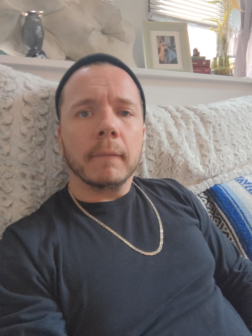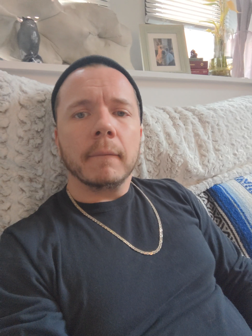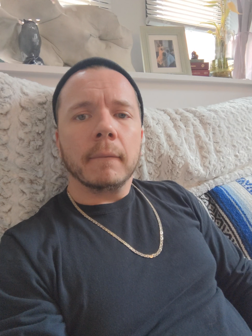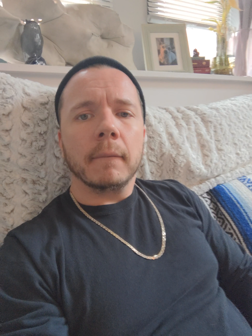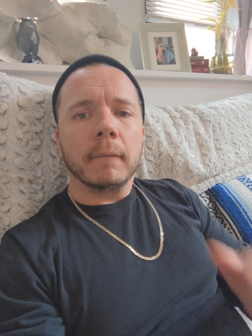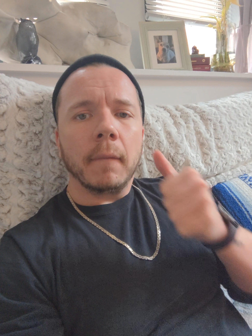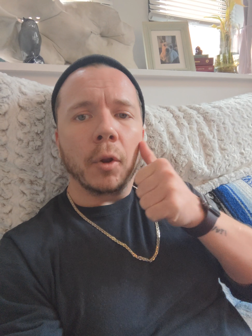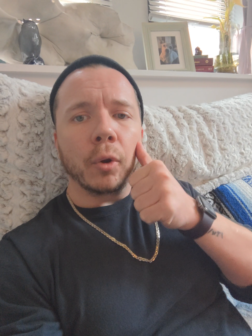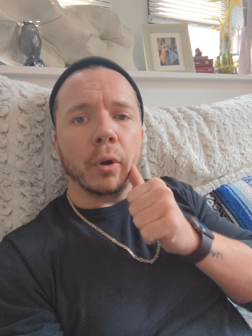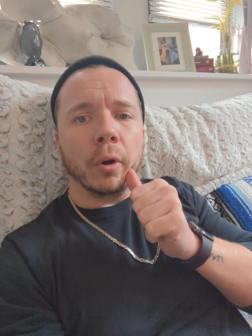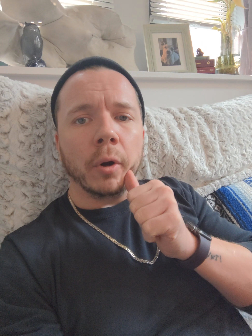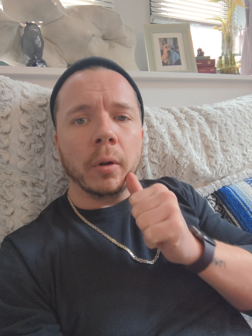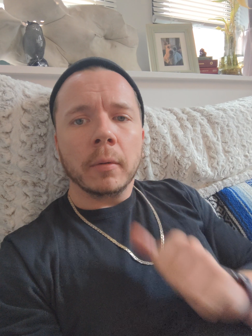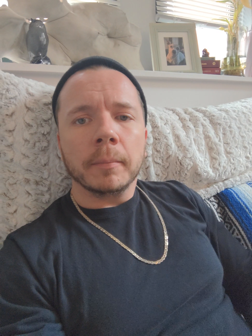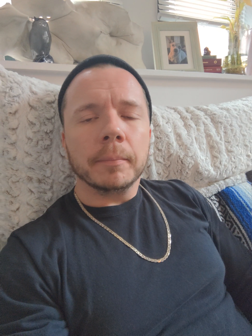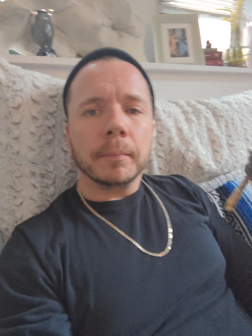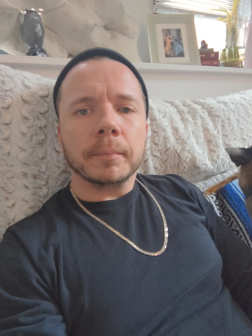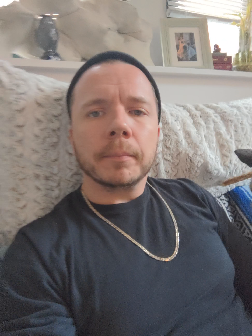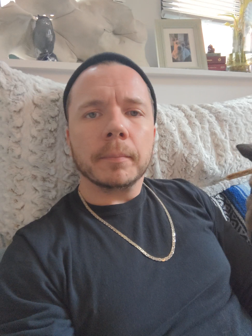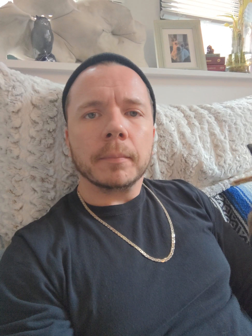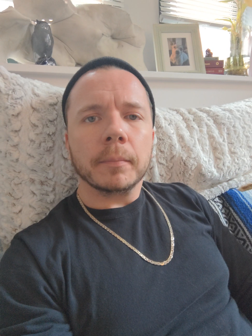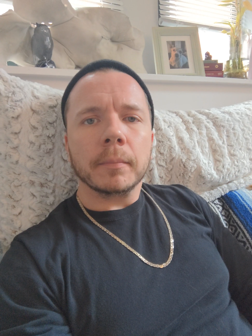girl